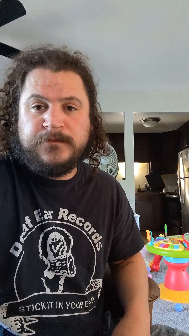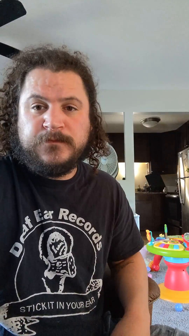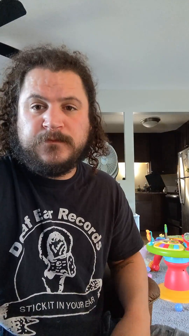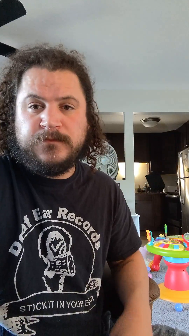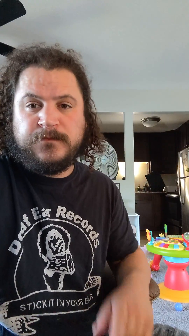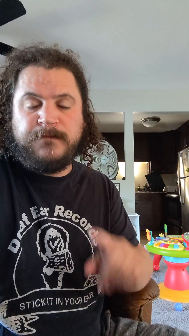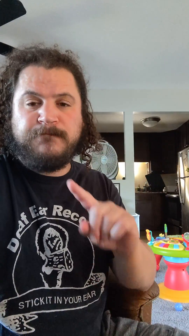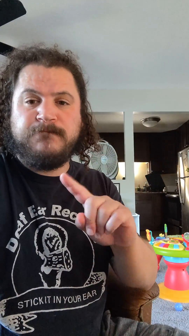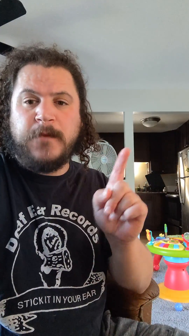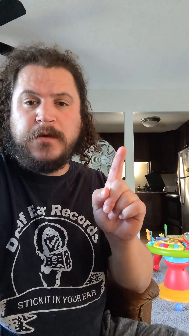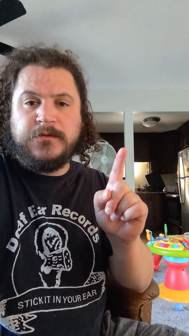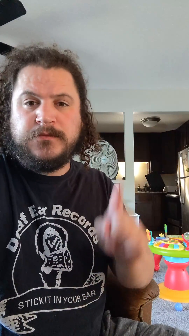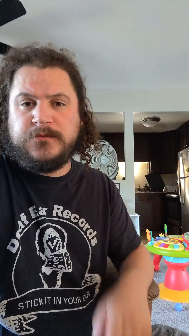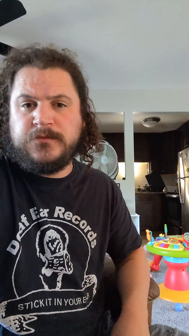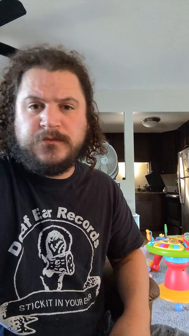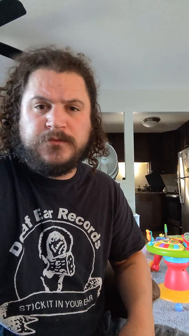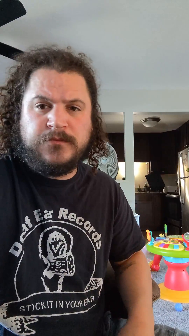but